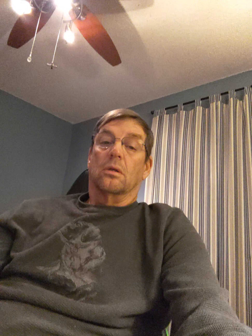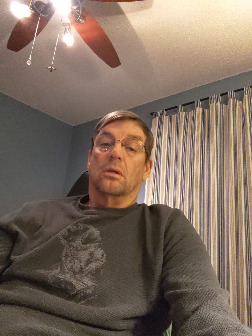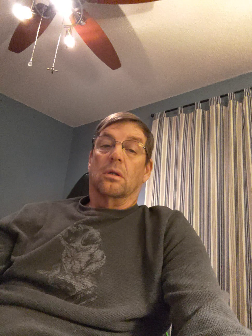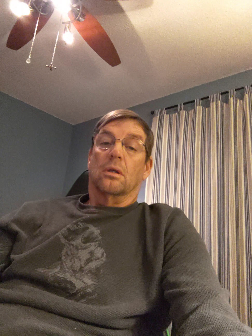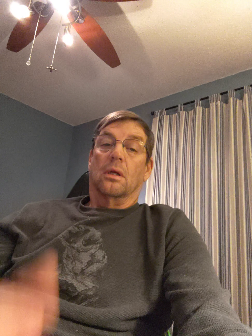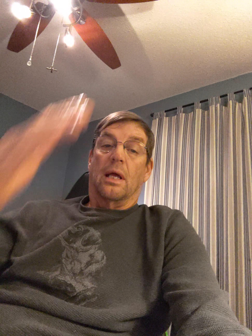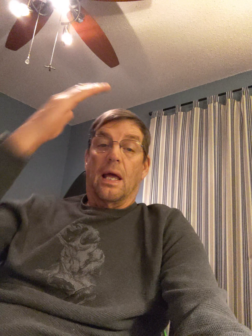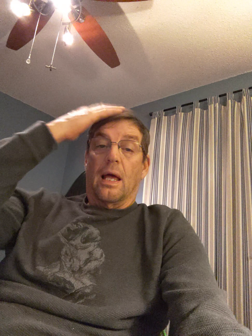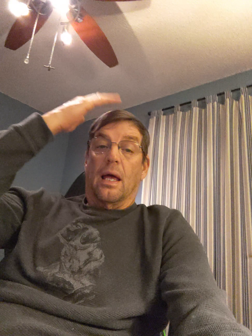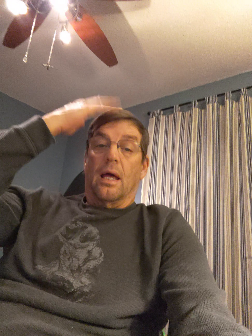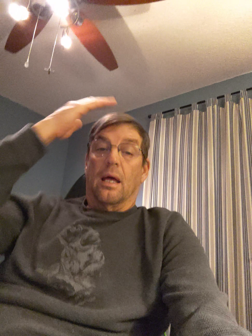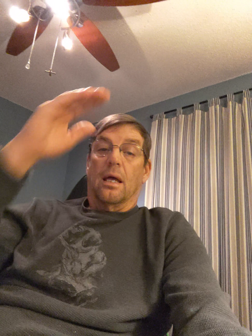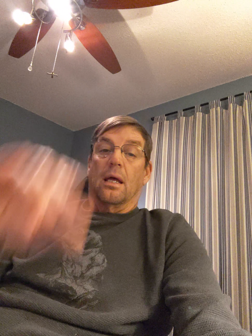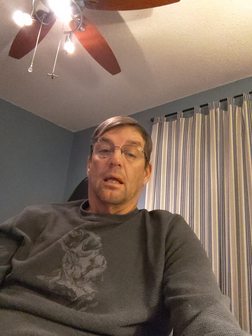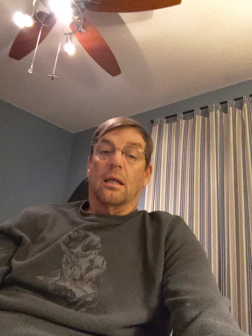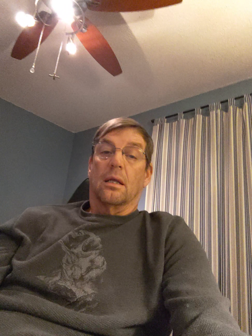hat